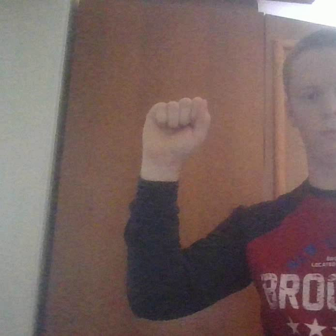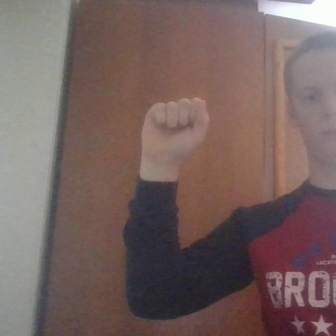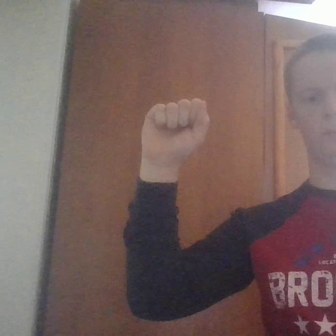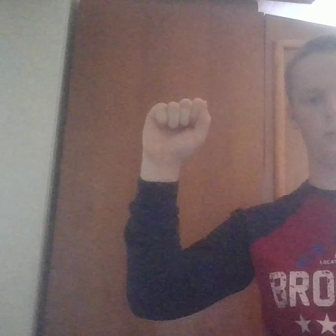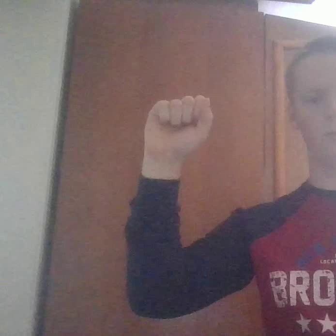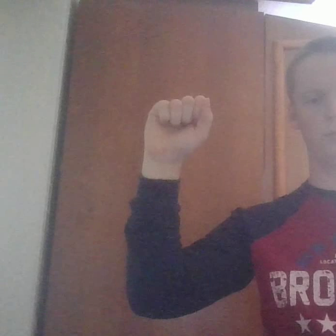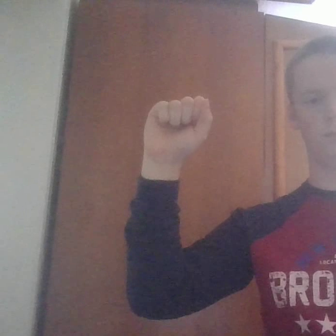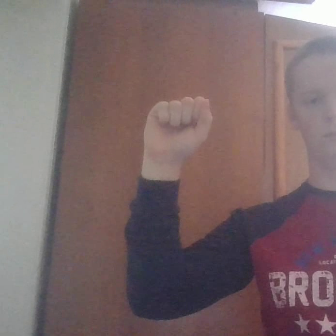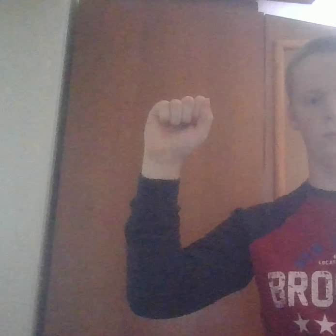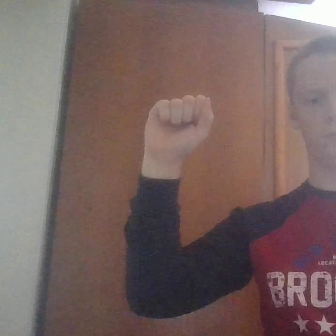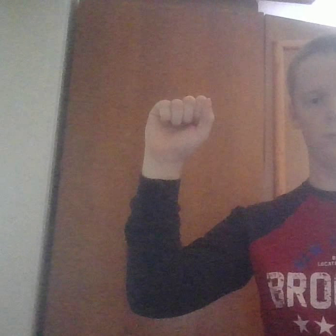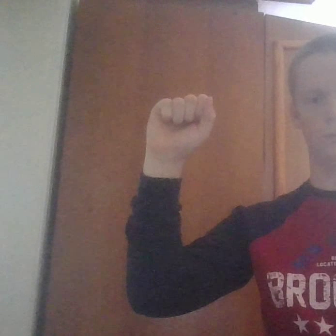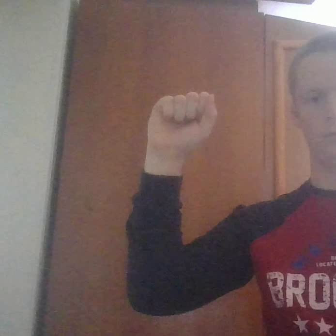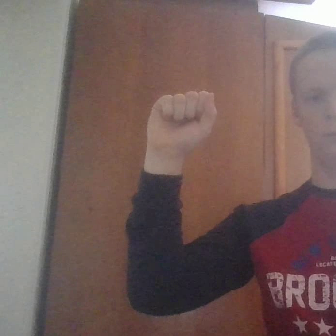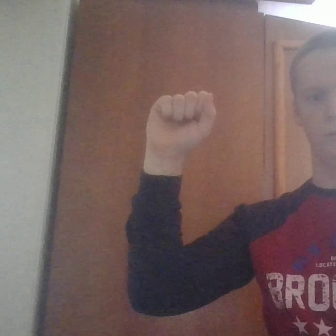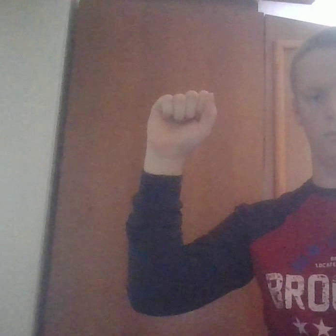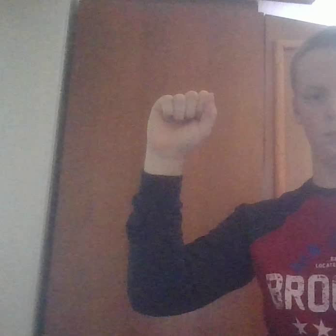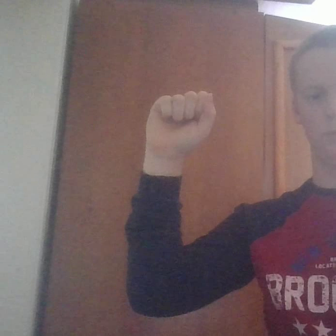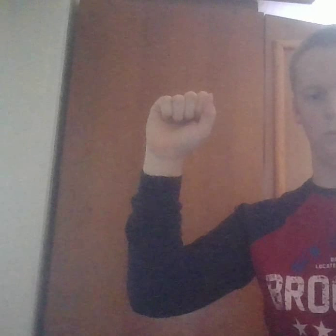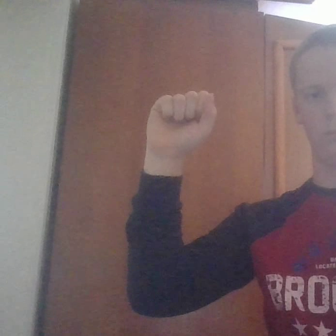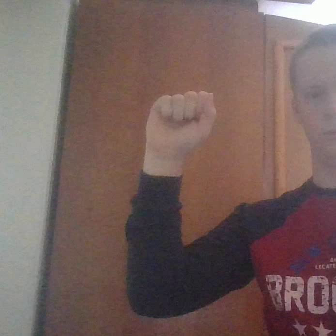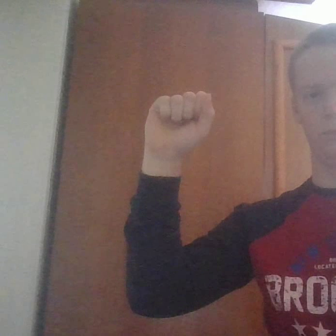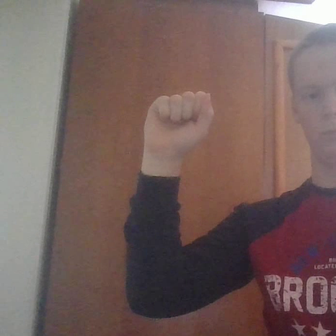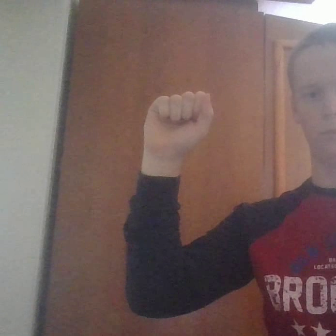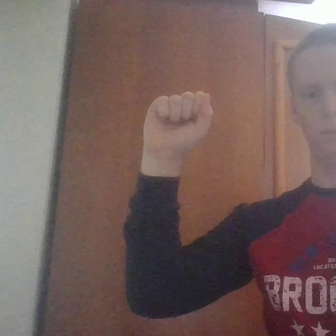А